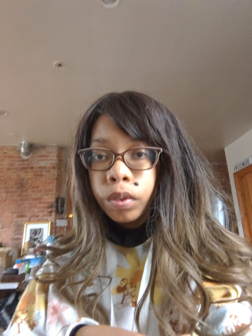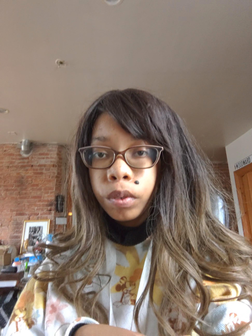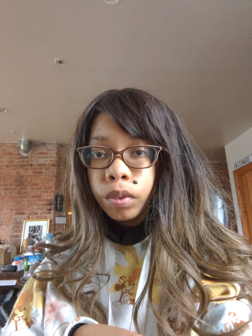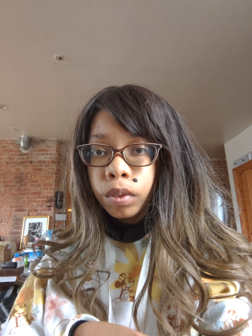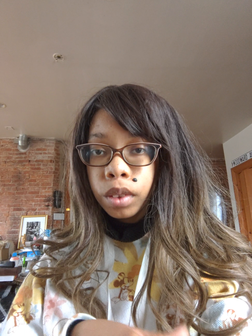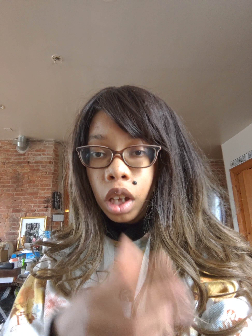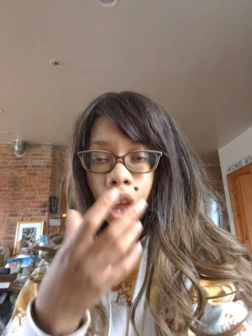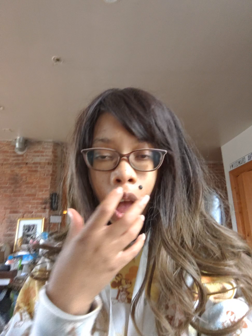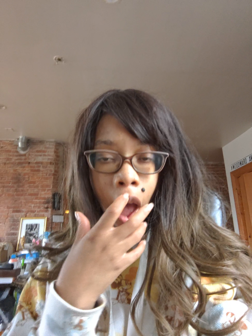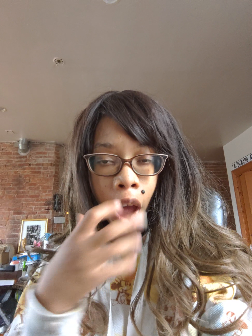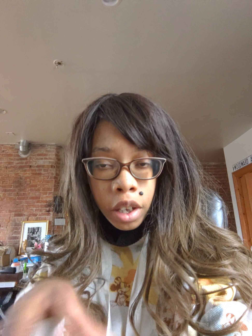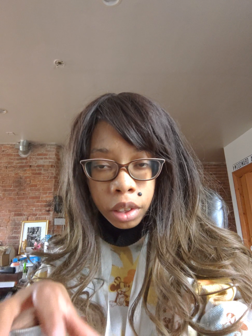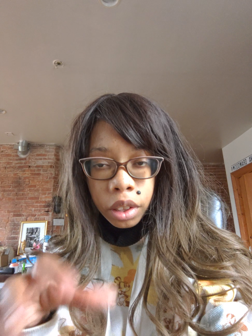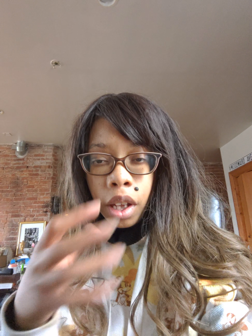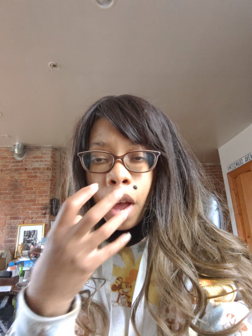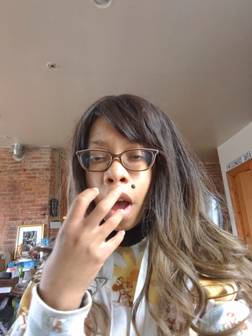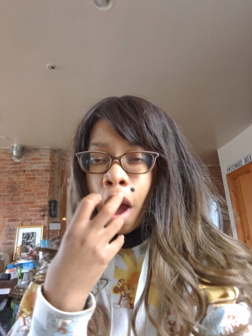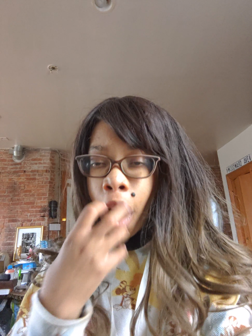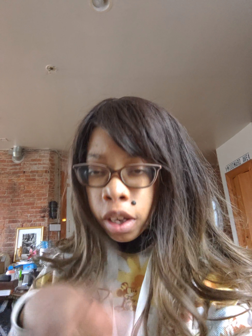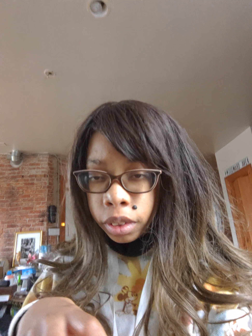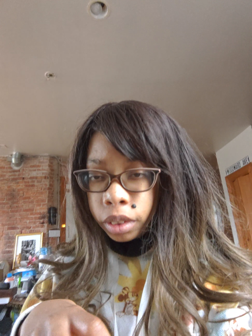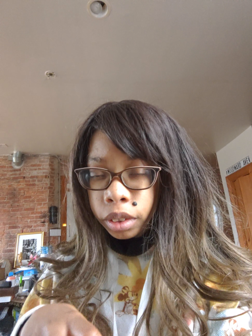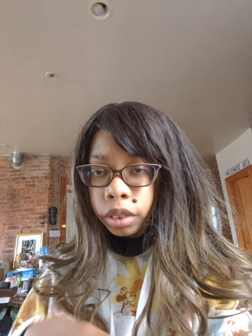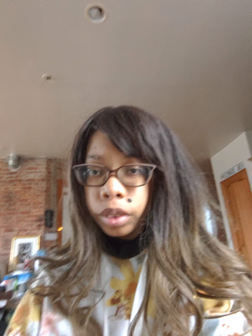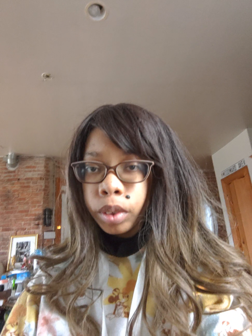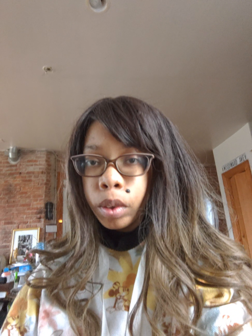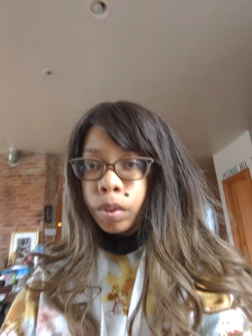hot